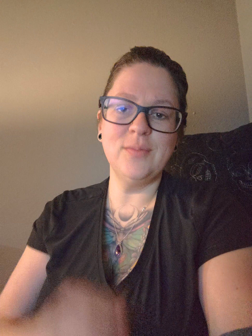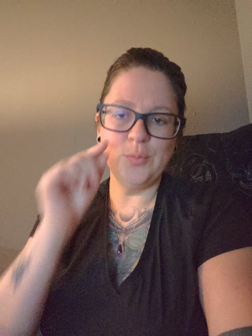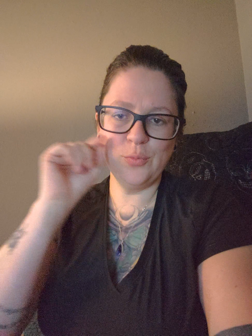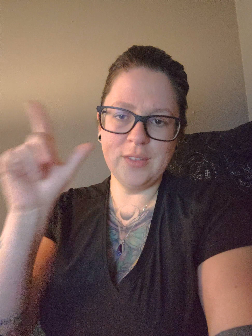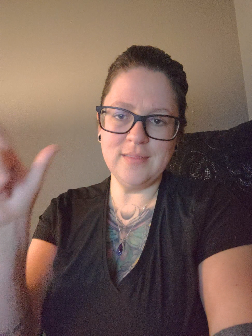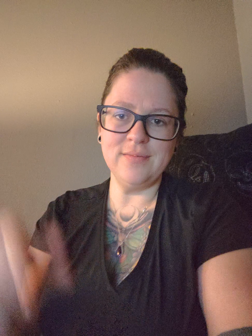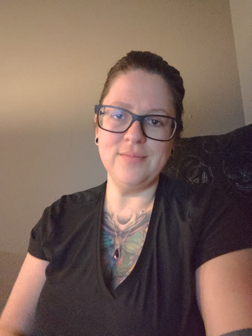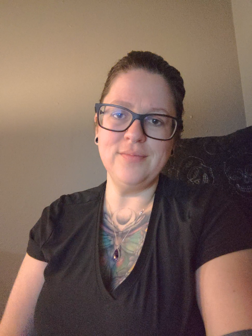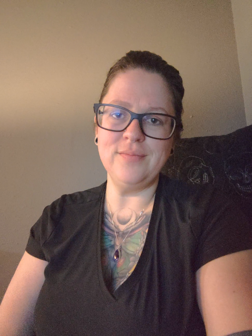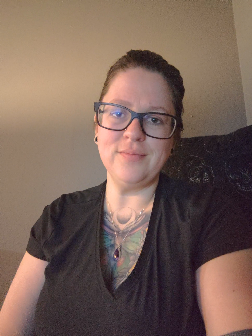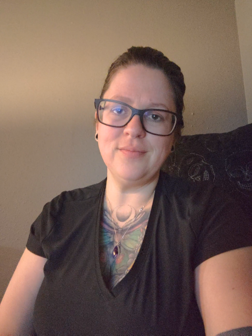wake